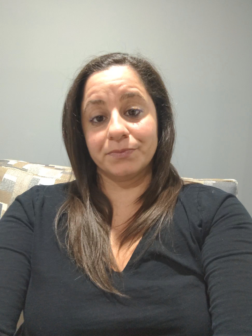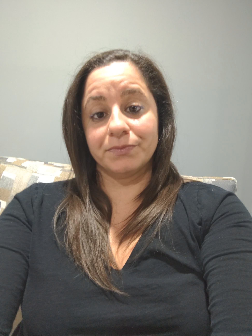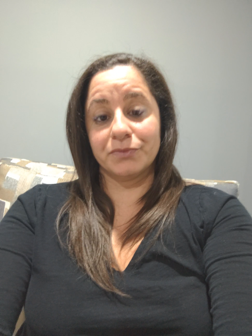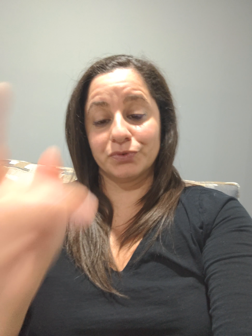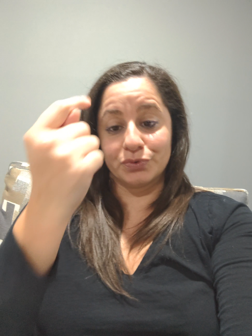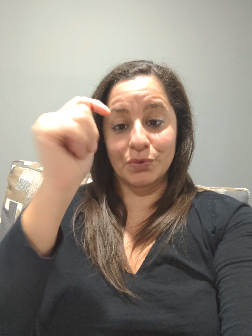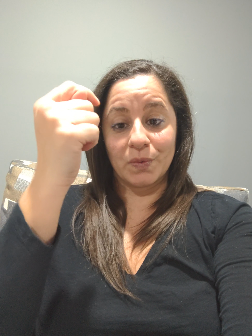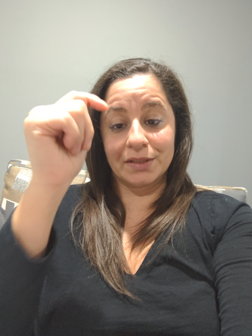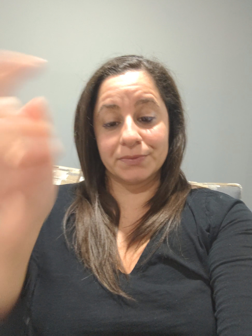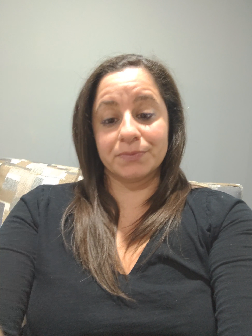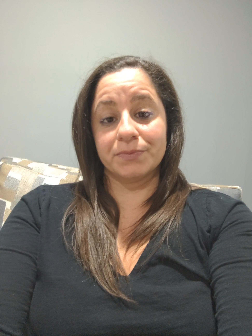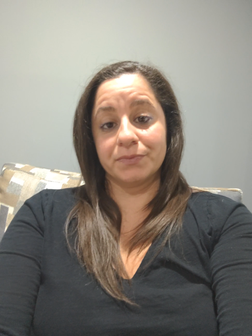toy